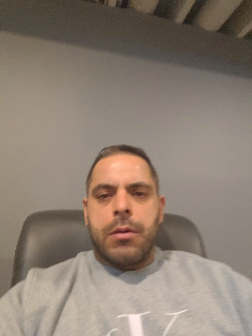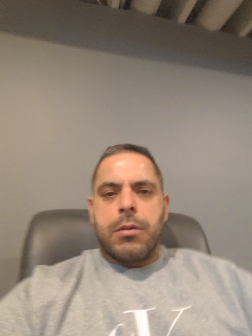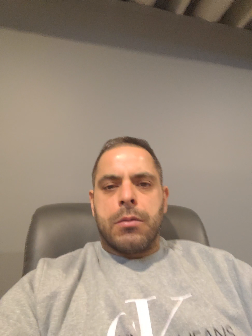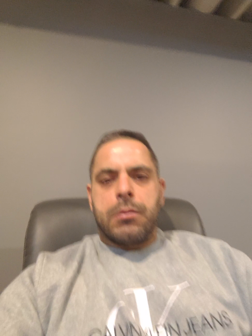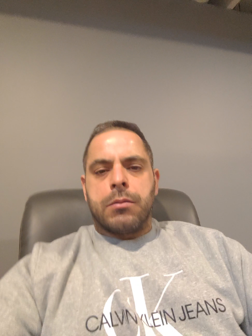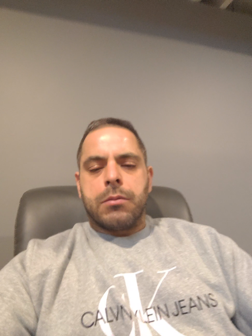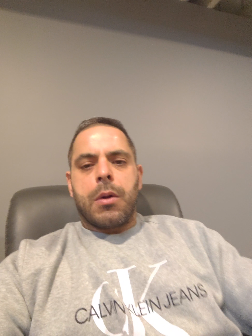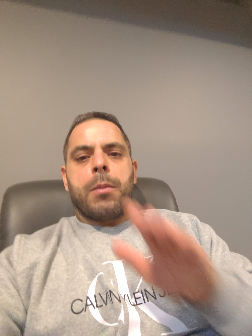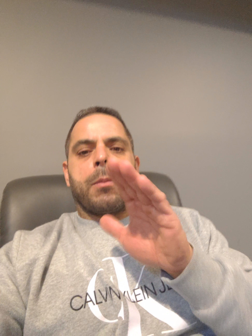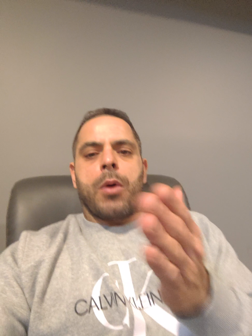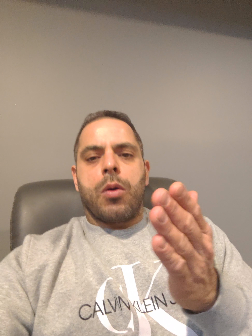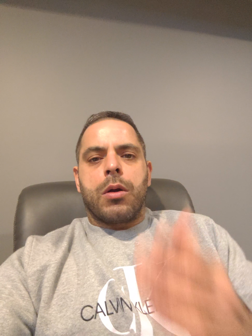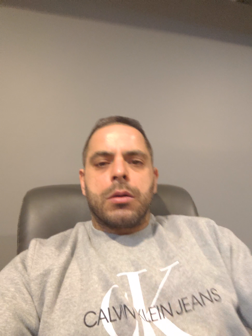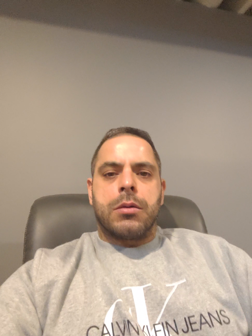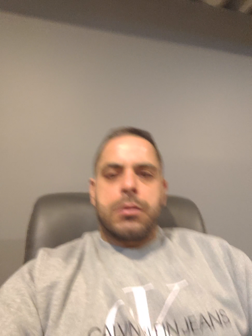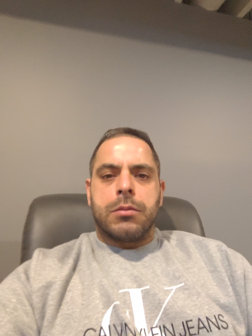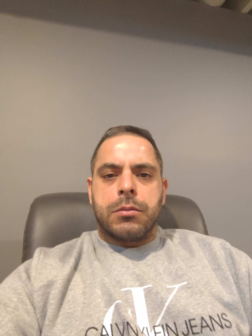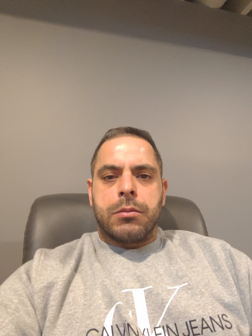book